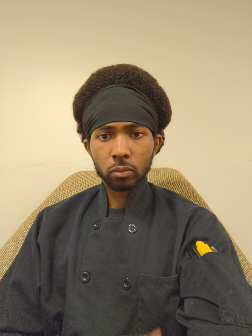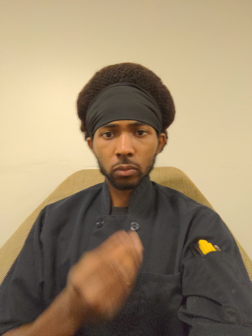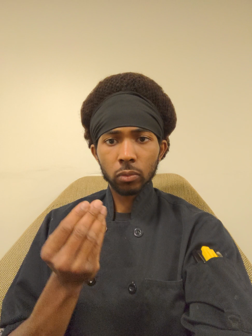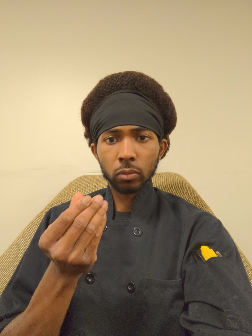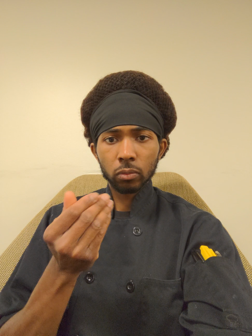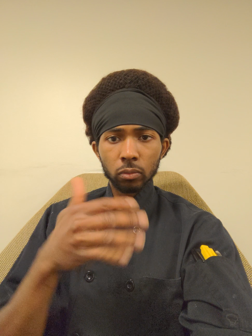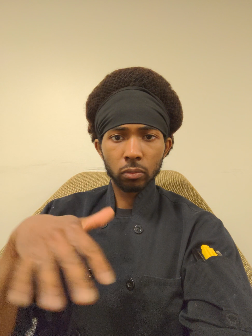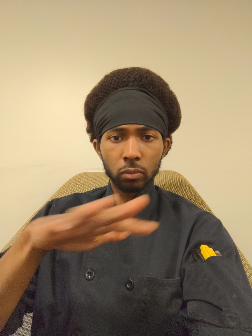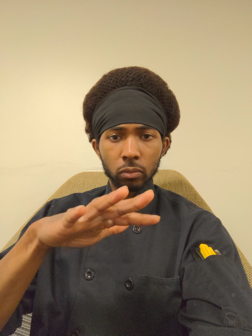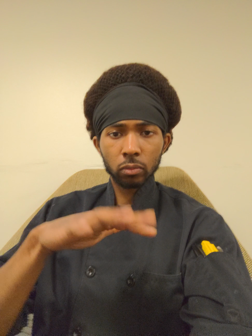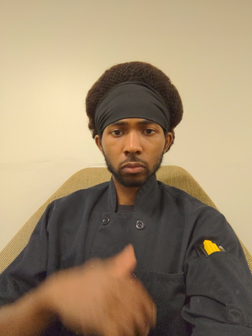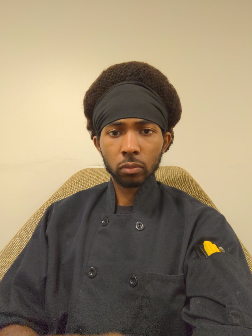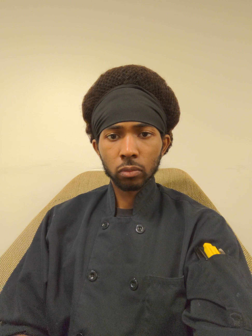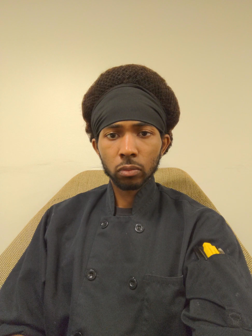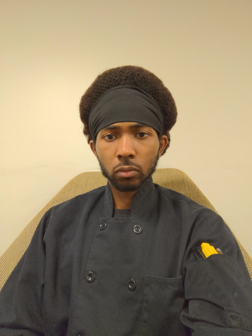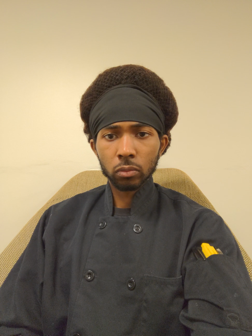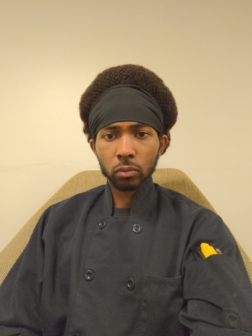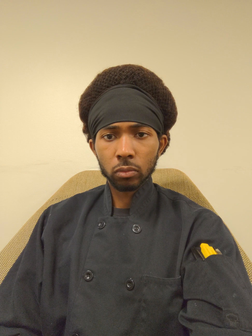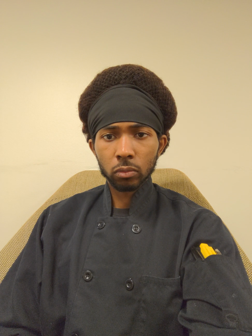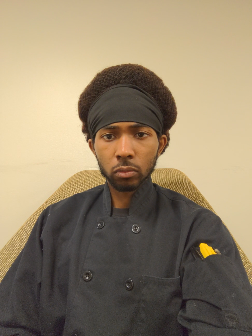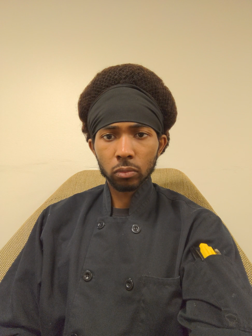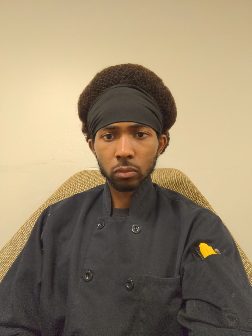garden